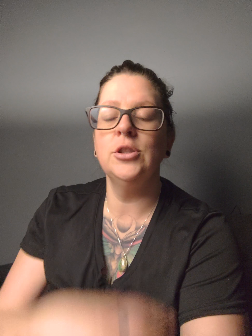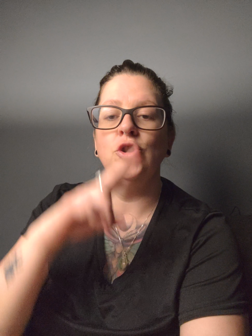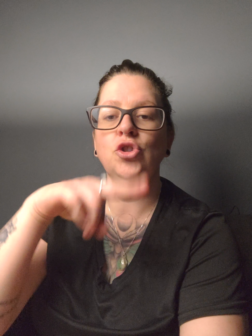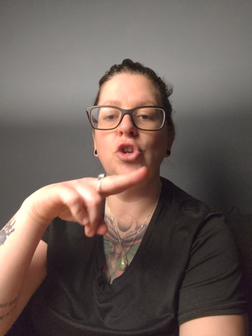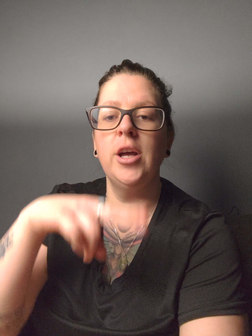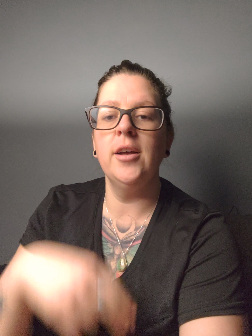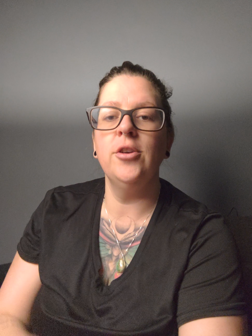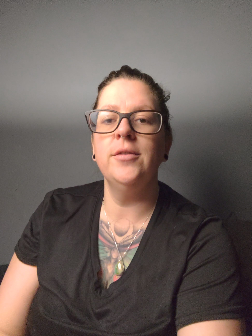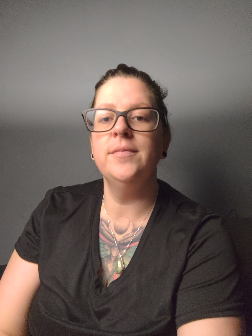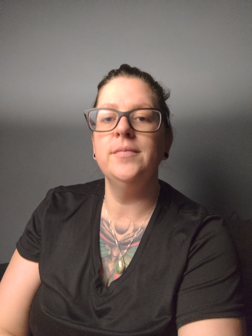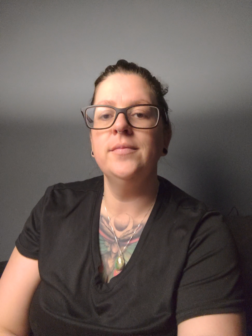chair